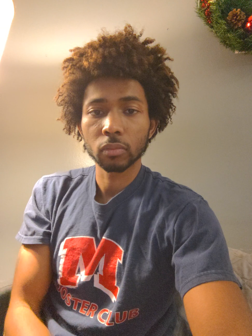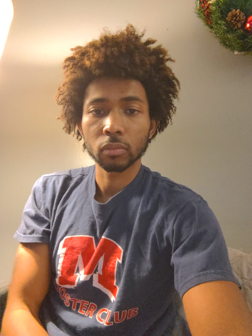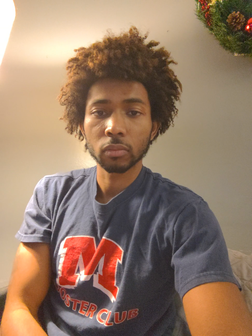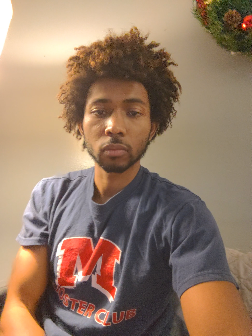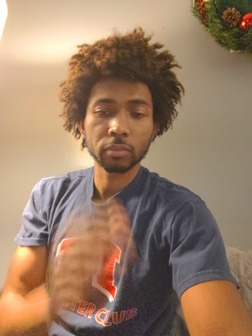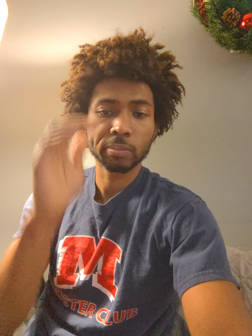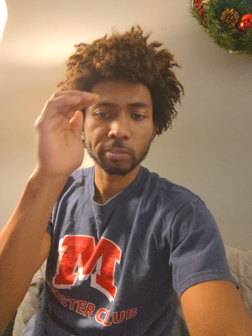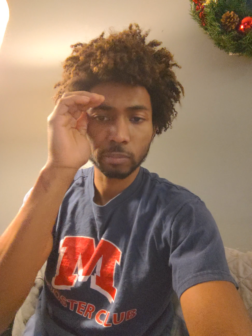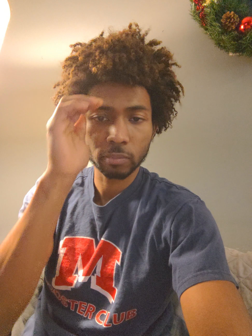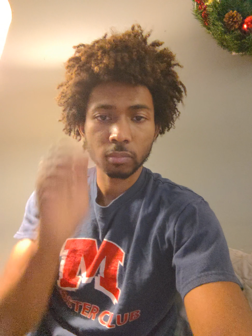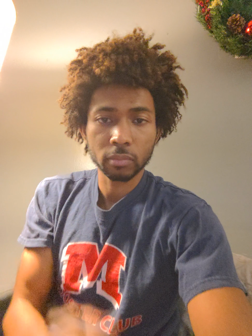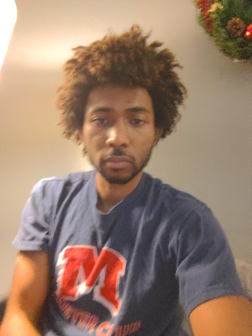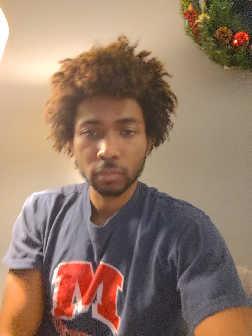listen